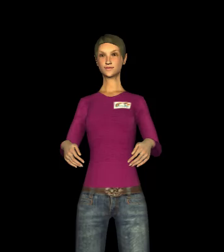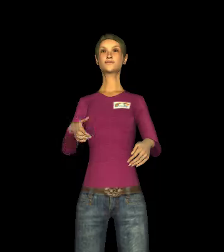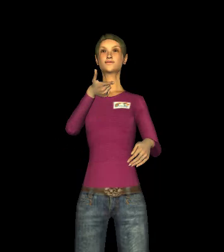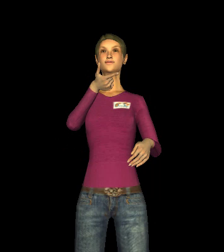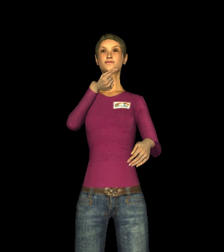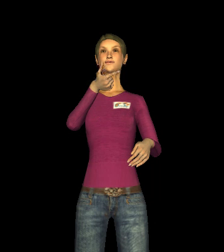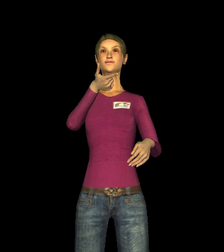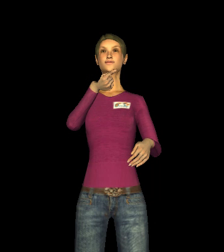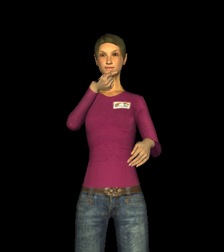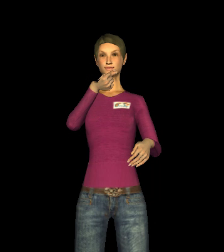مزدوج